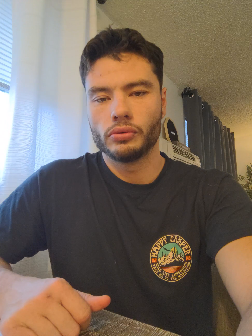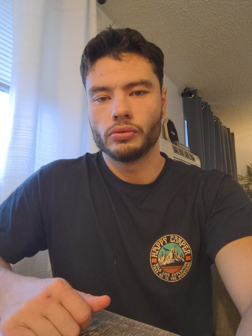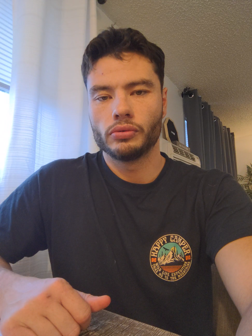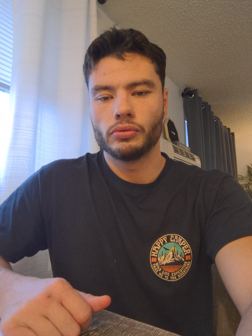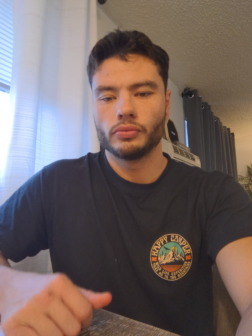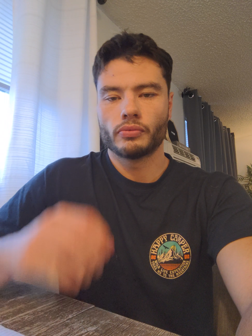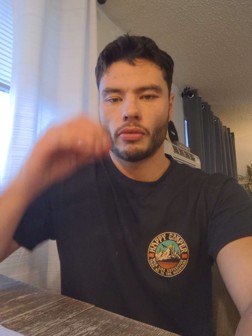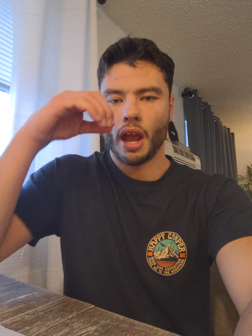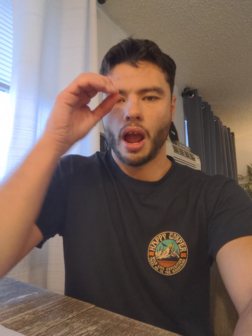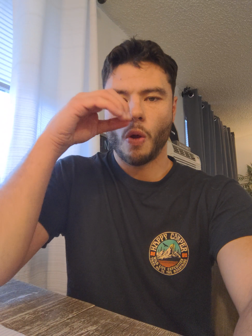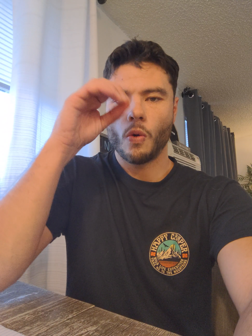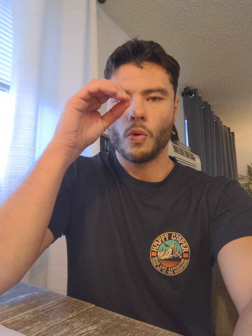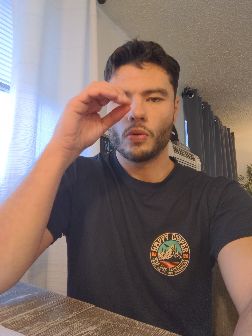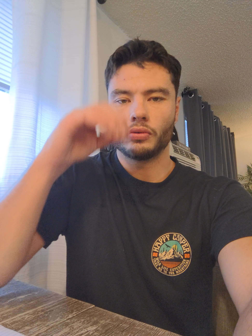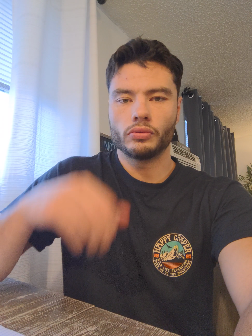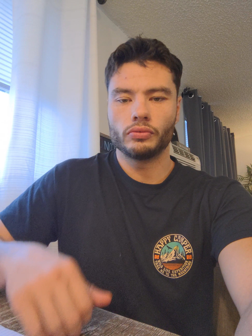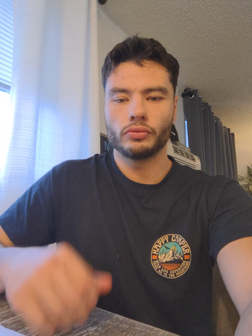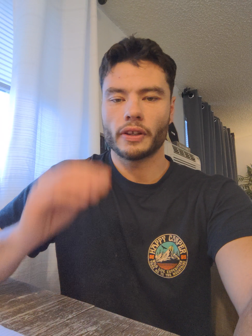owl